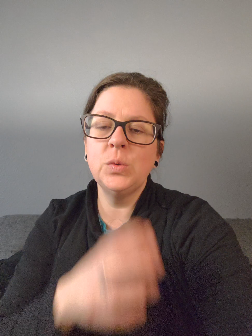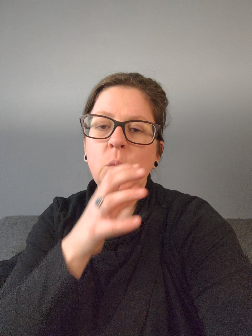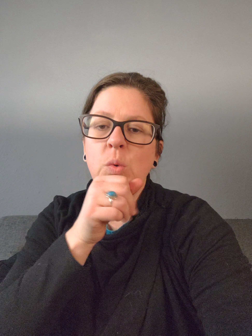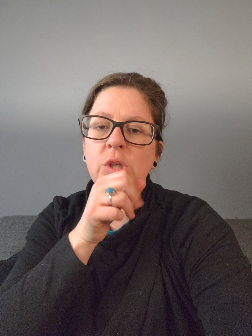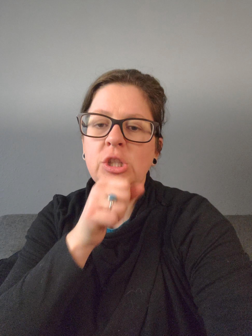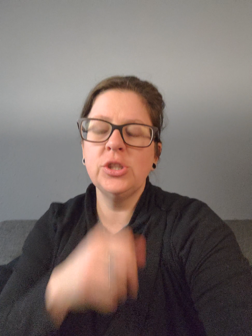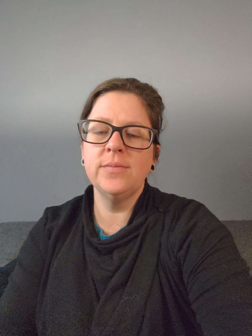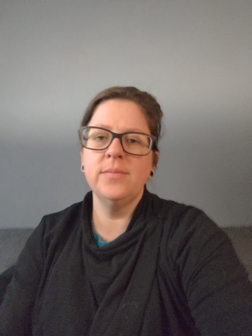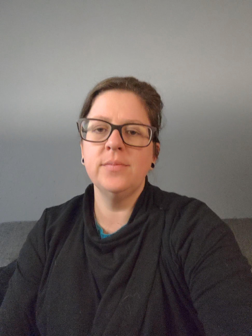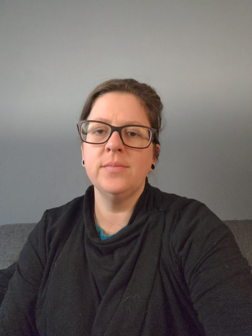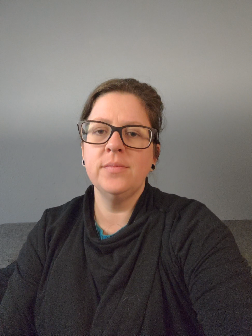orange